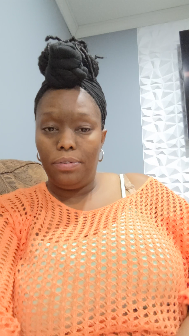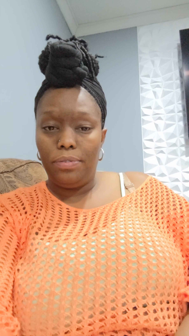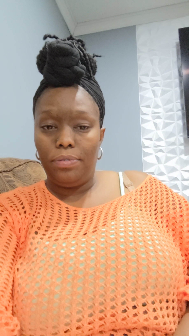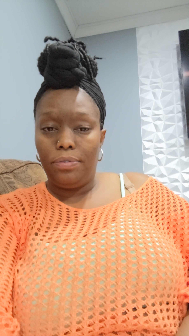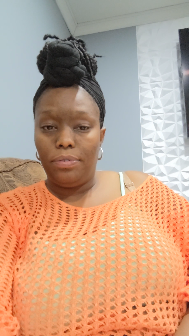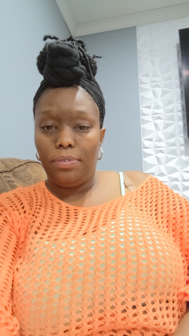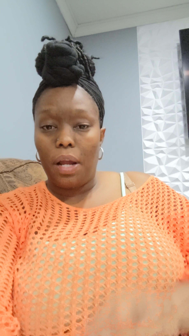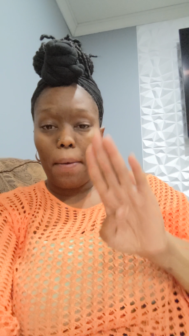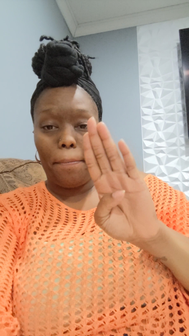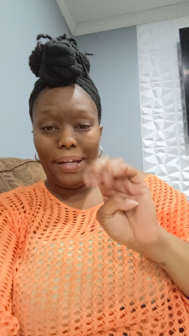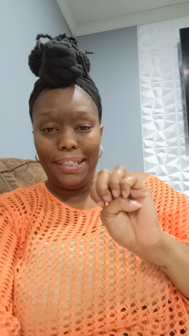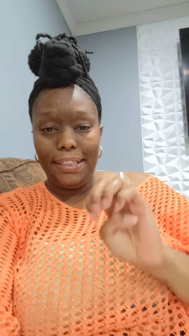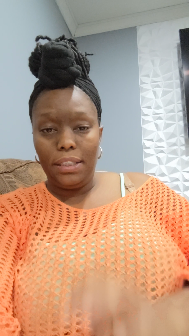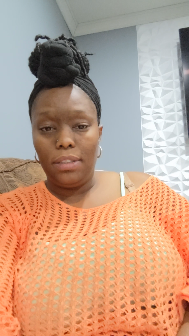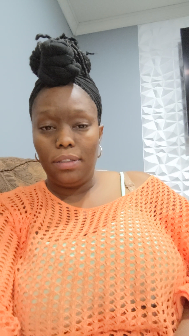be